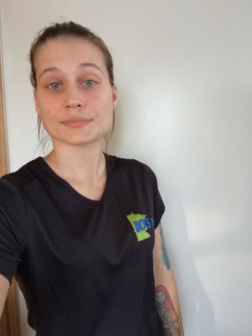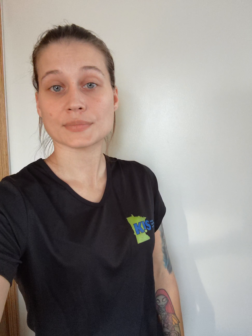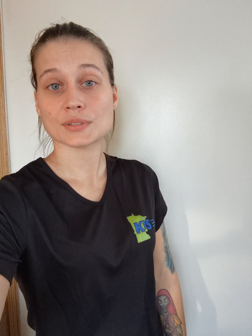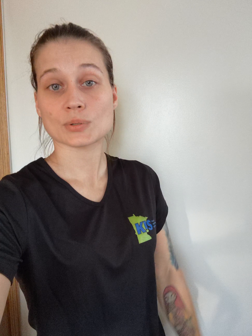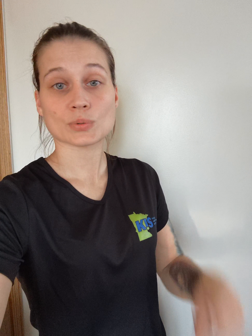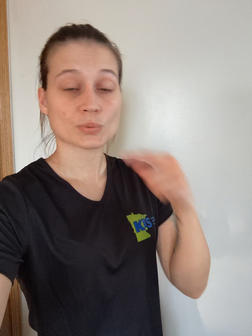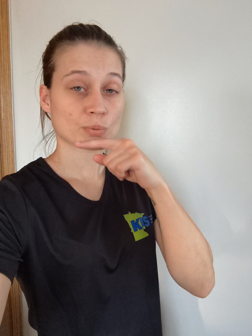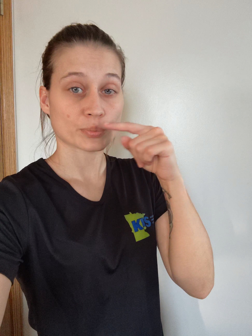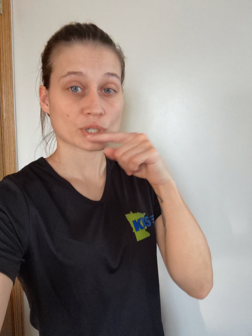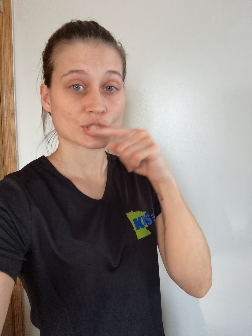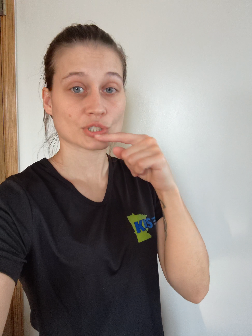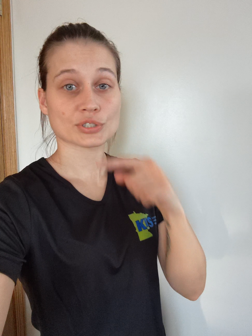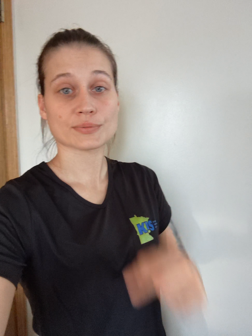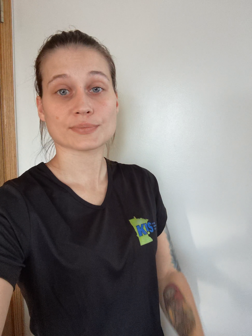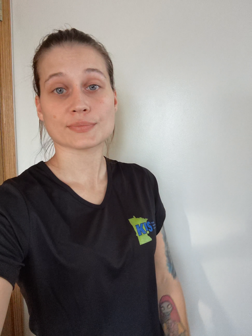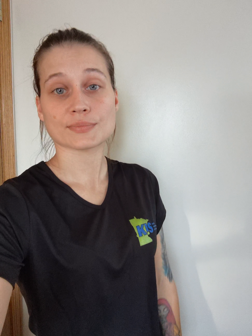toothbrush